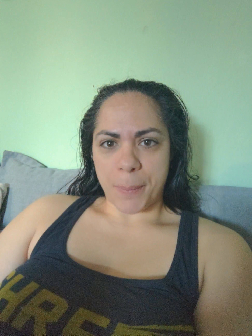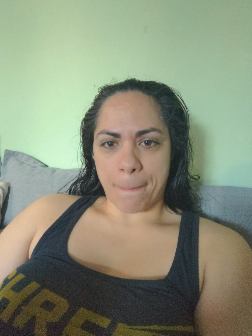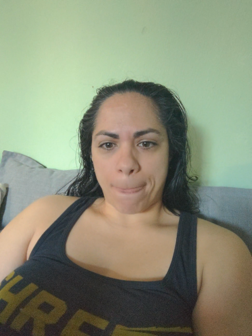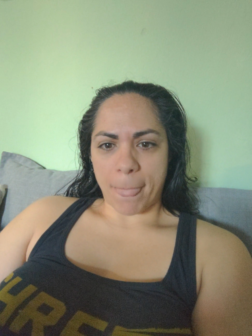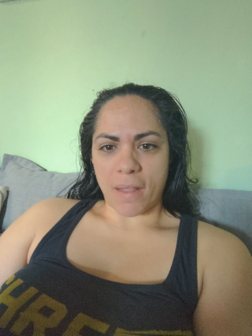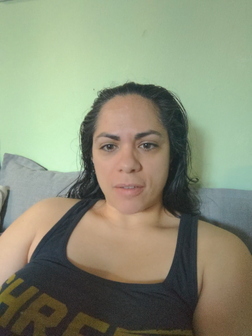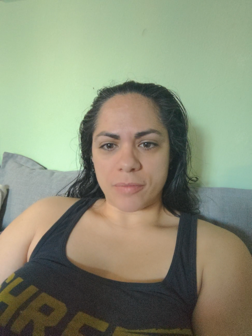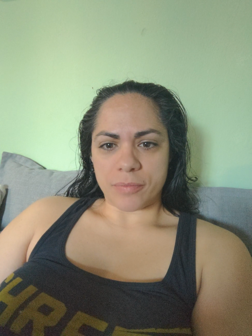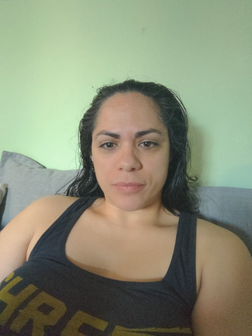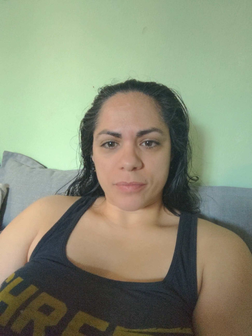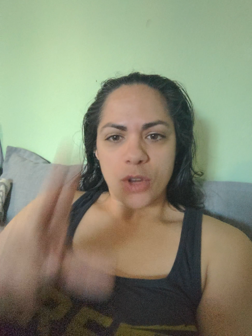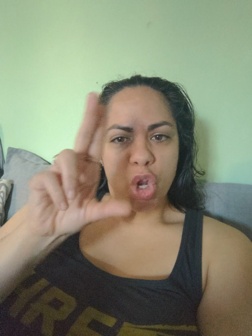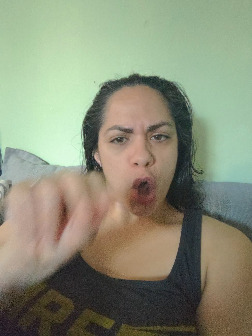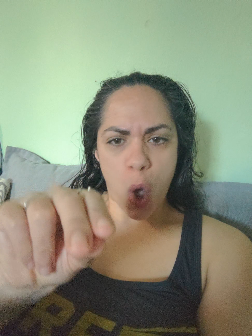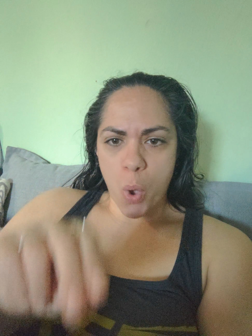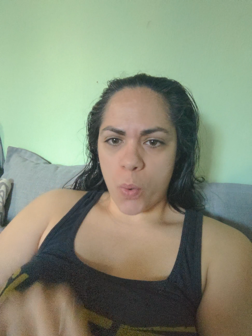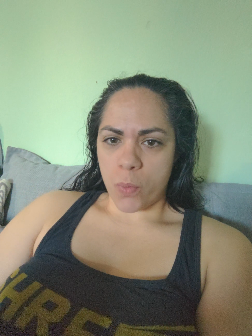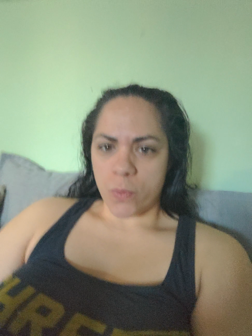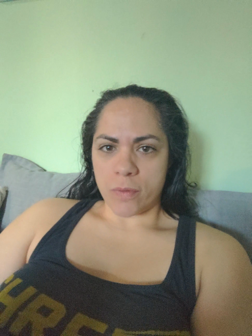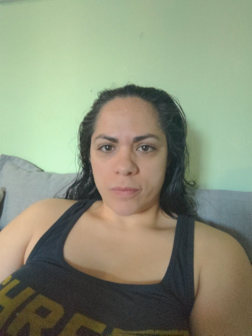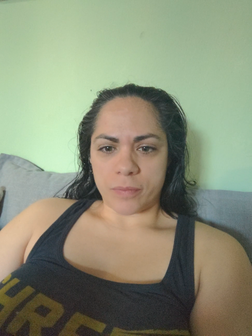no